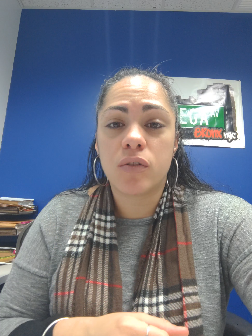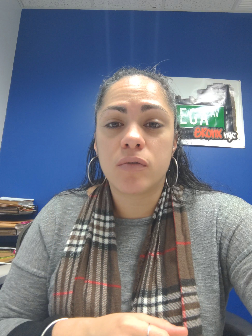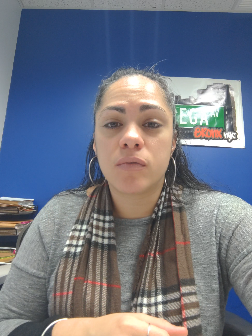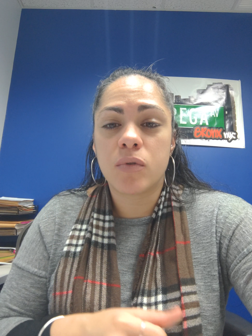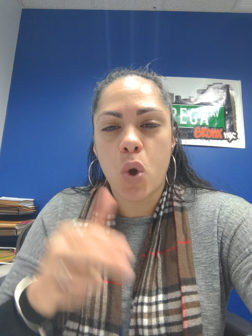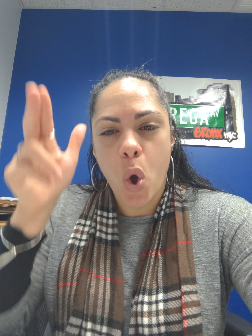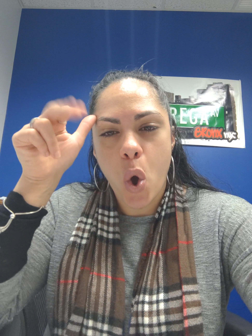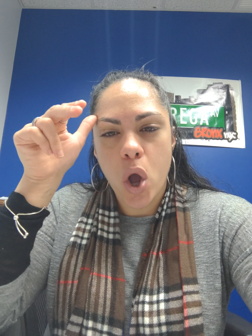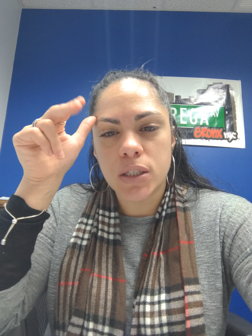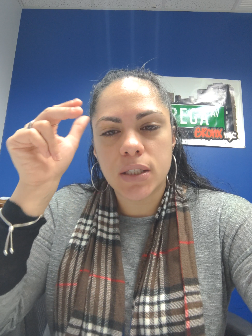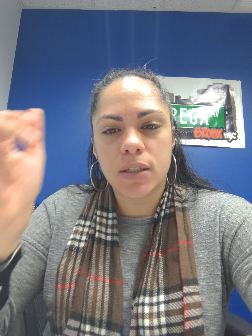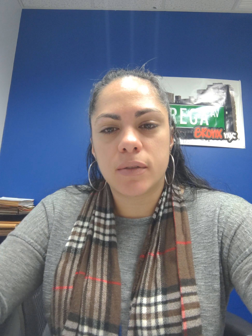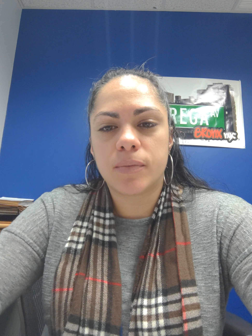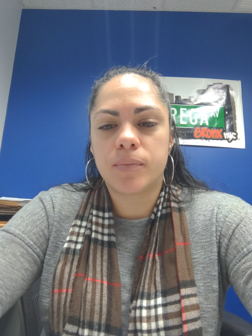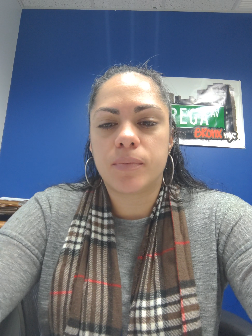horse